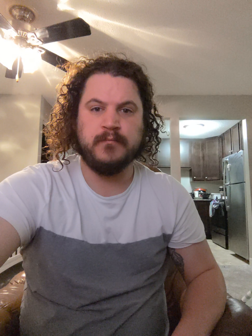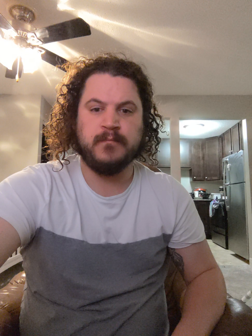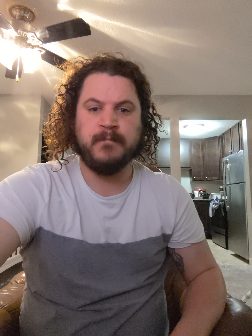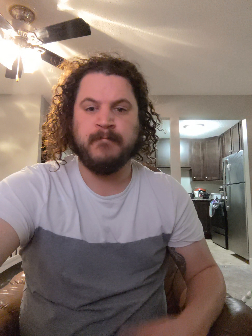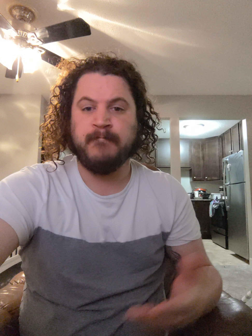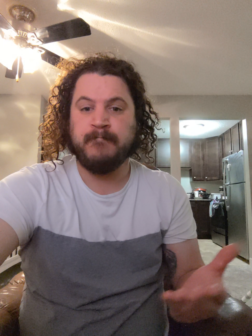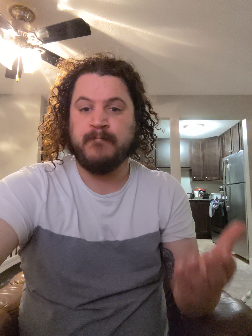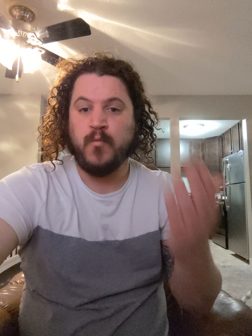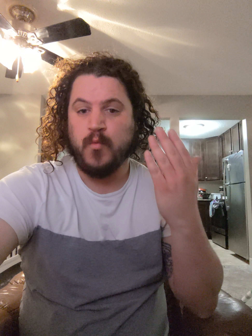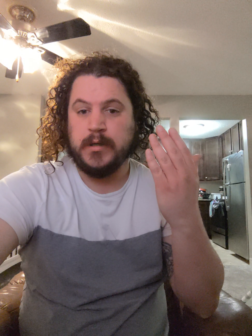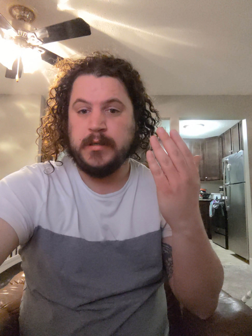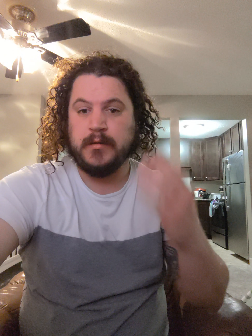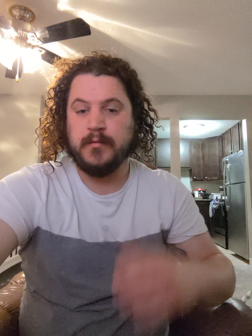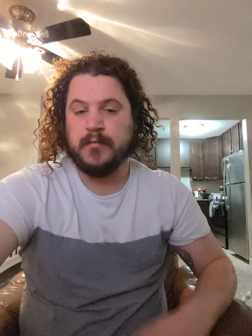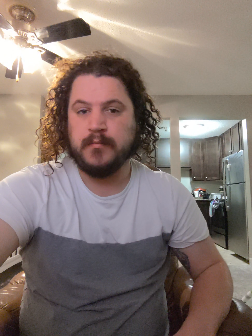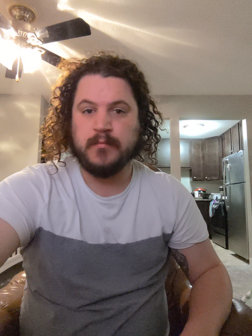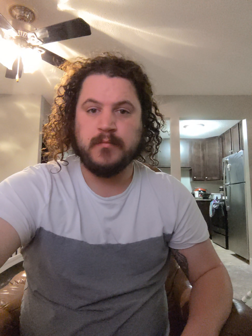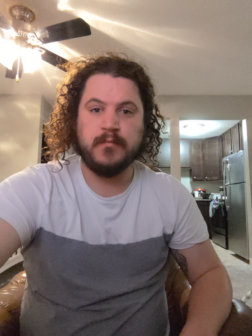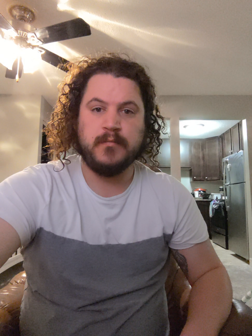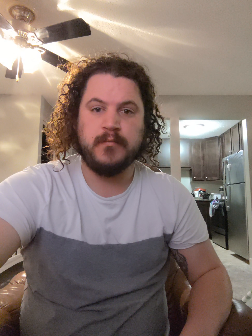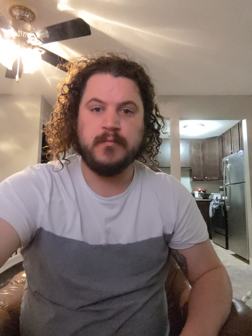morning